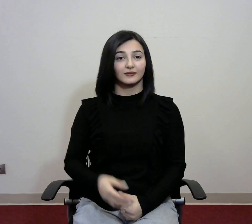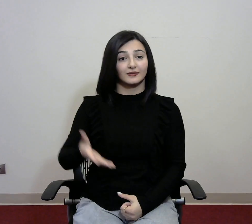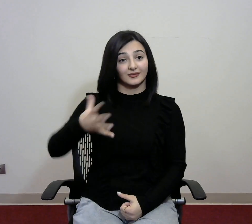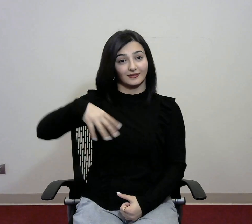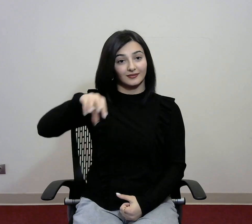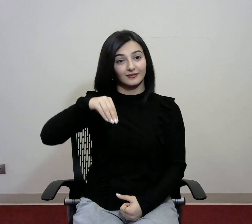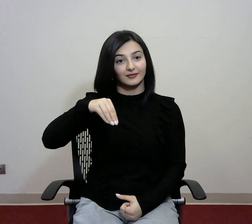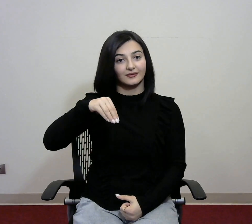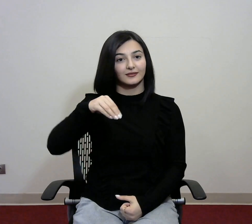hamı